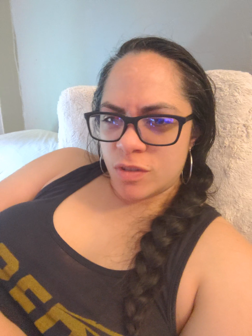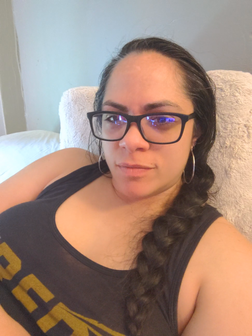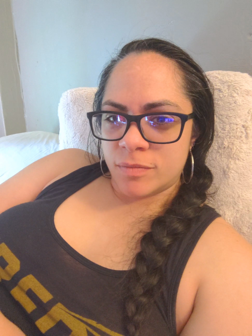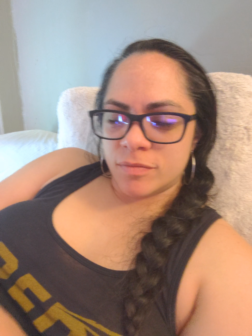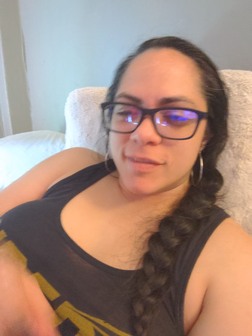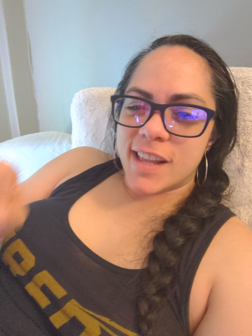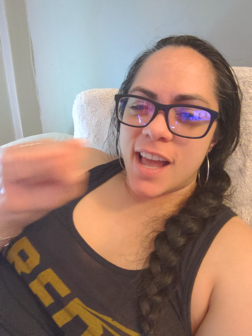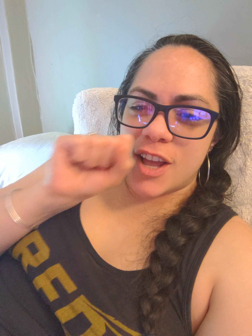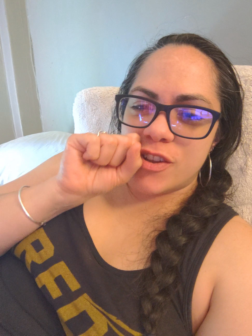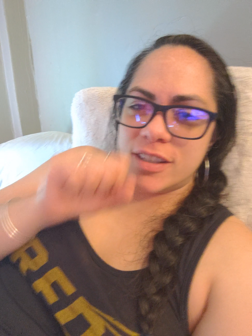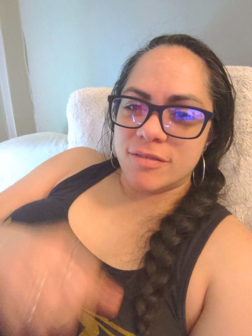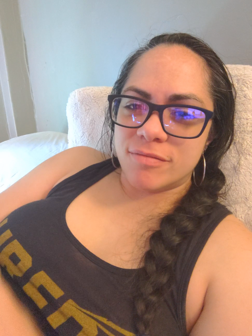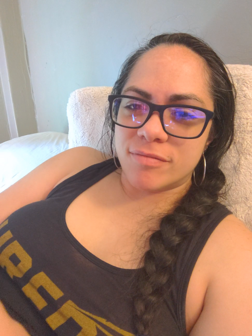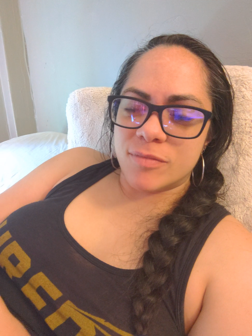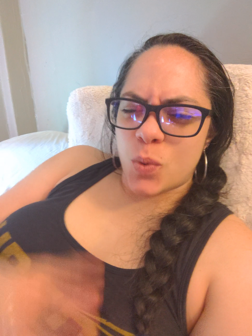carrot